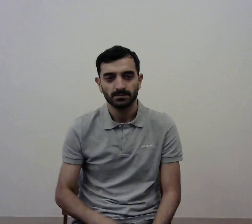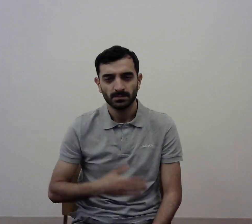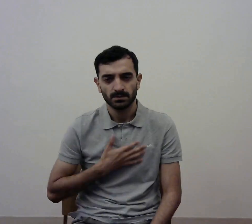mən